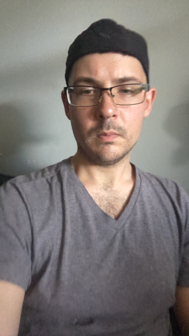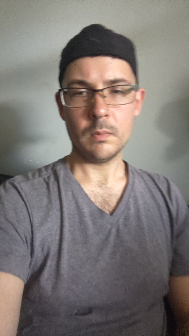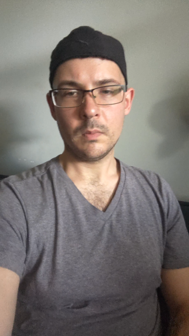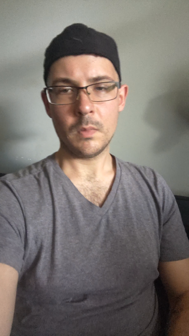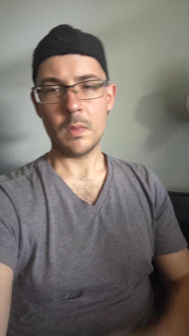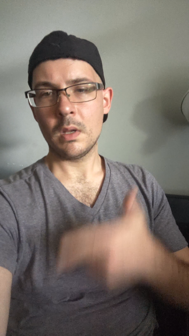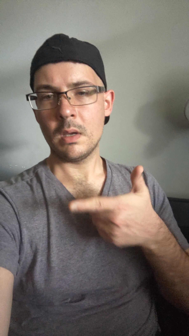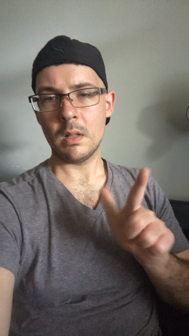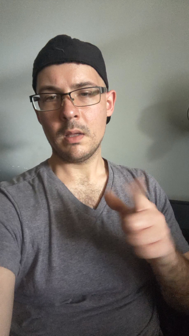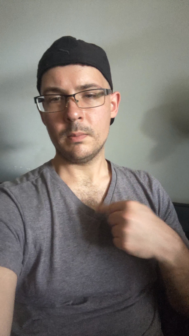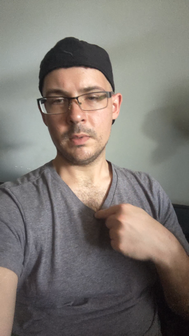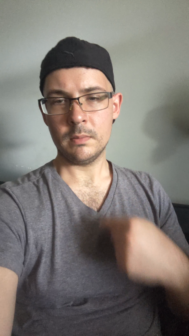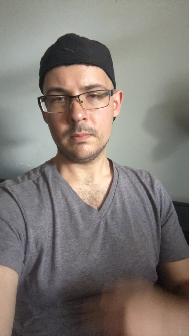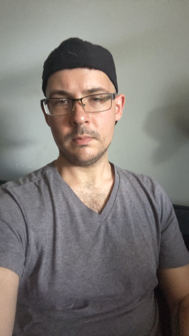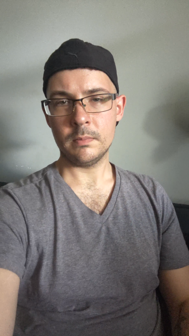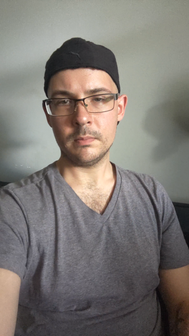let me